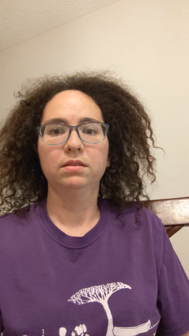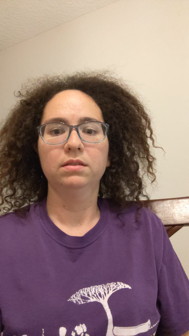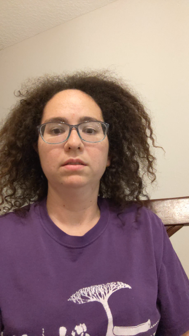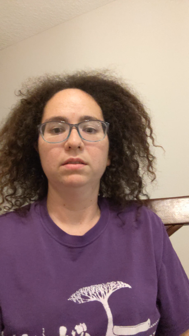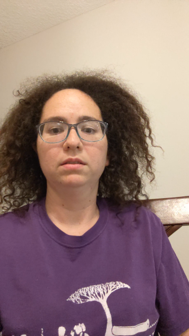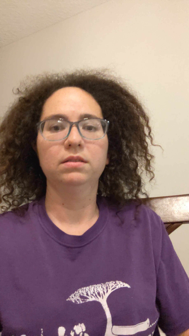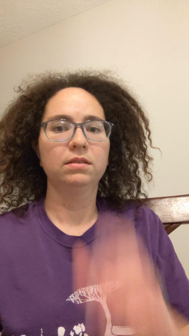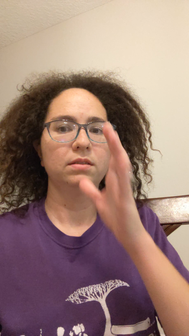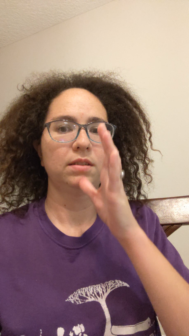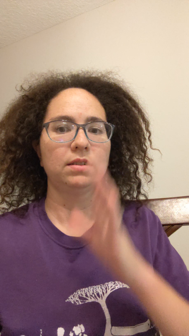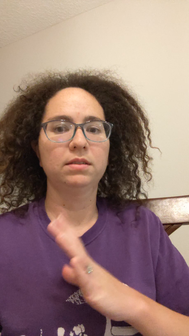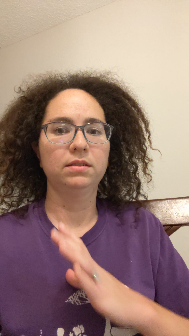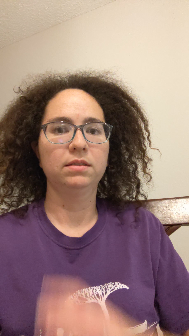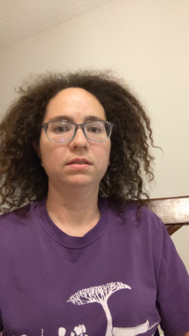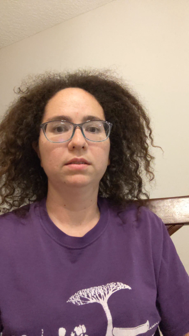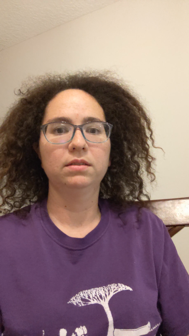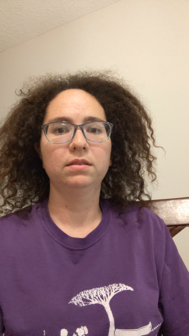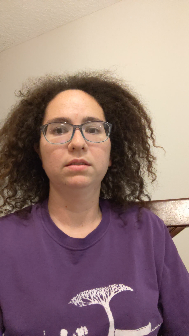lady